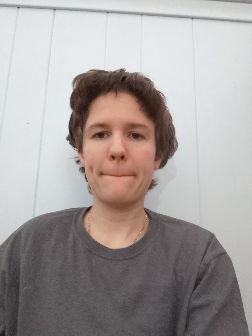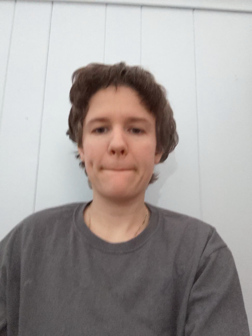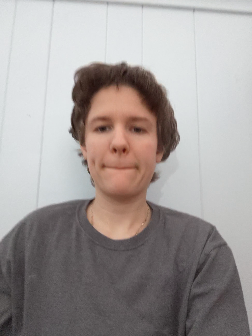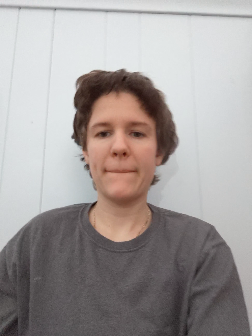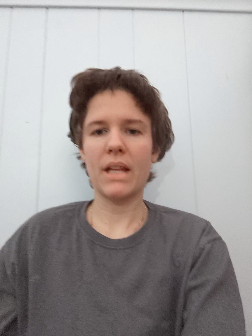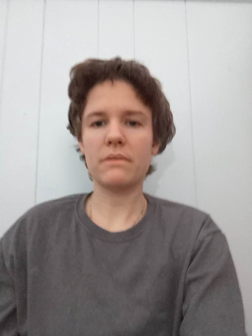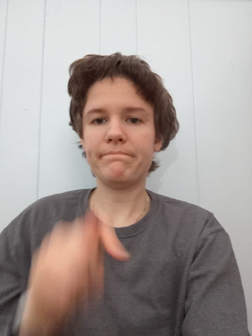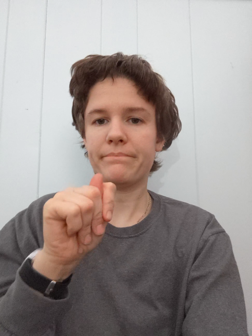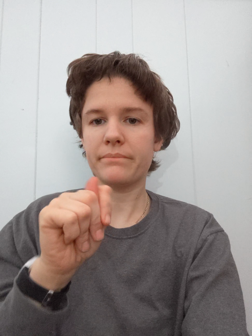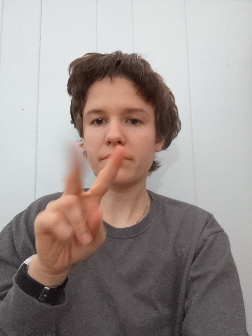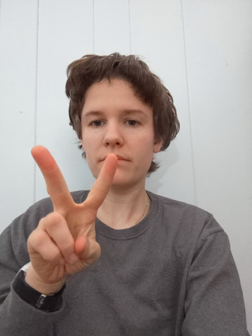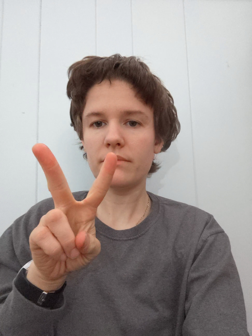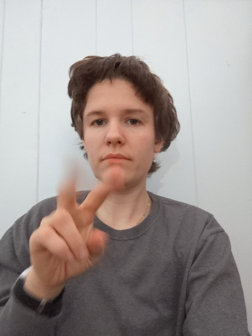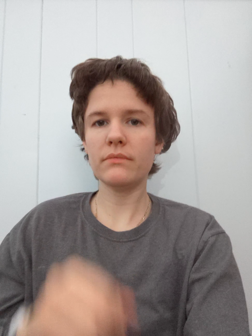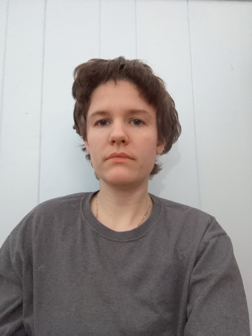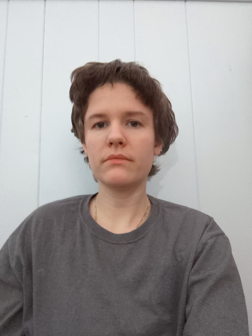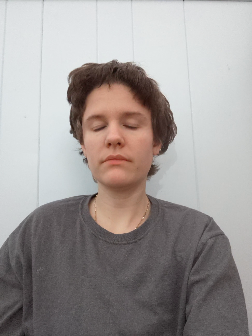TV